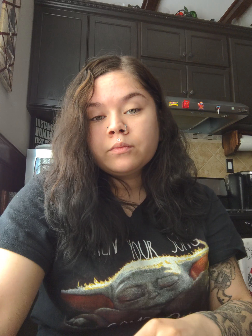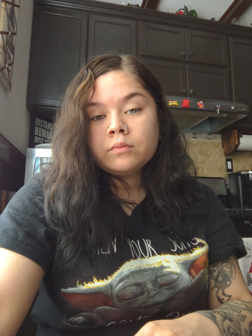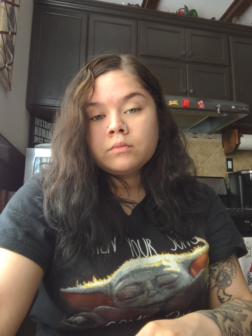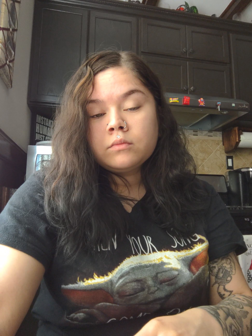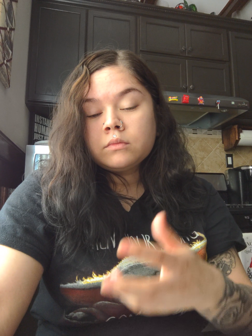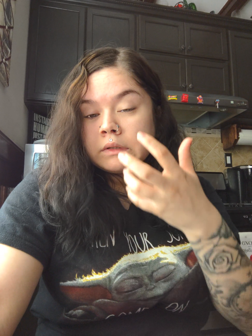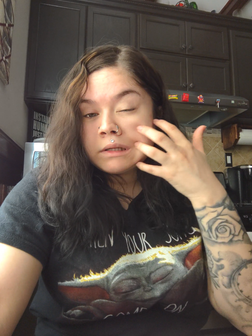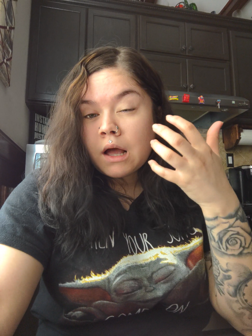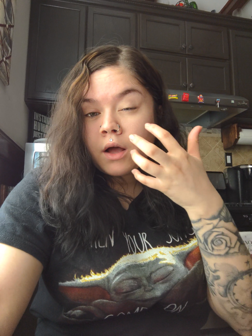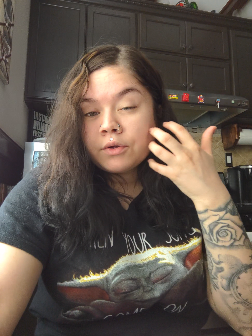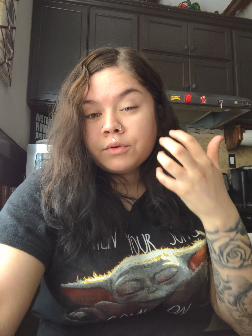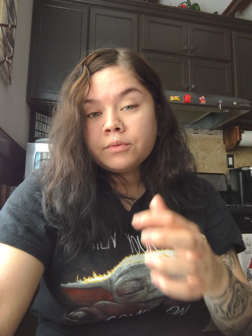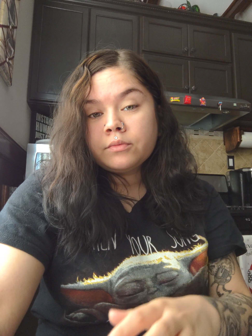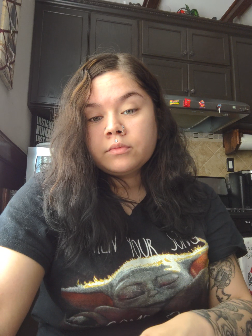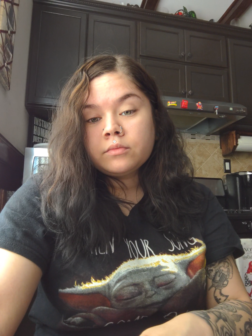tiger